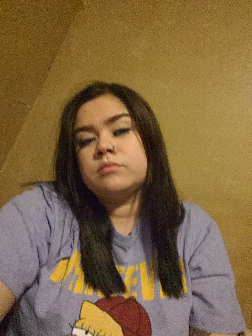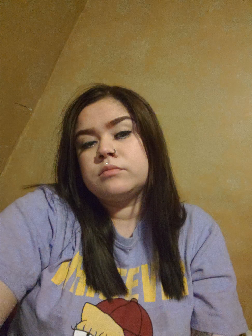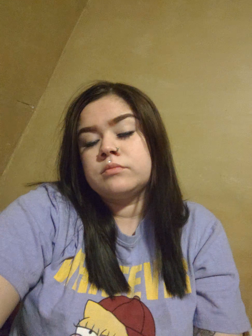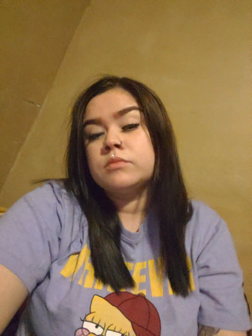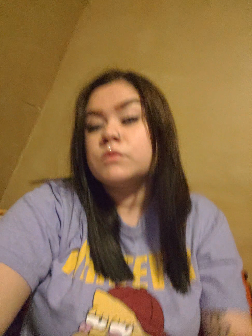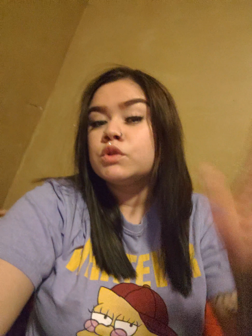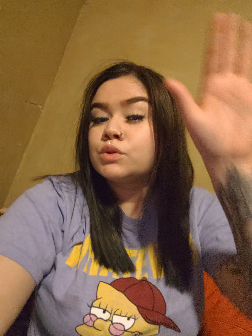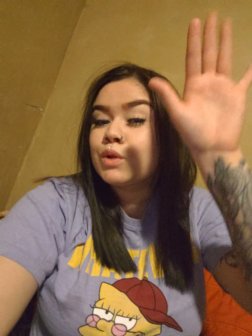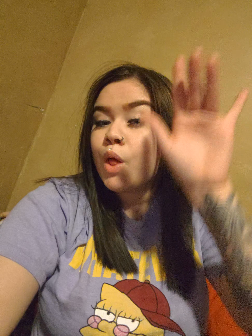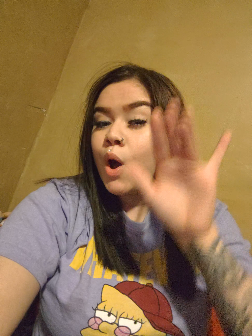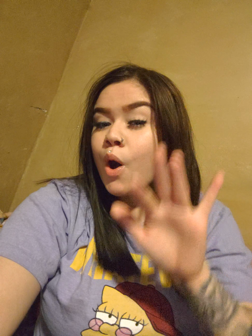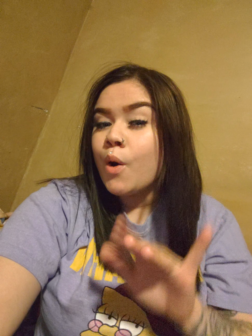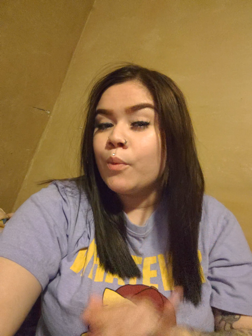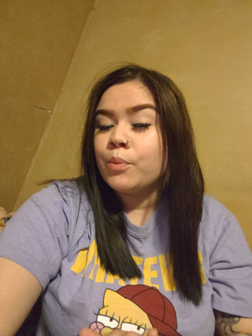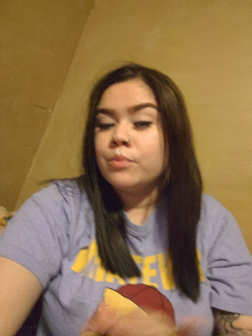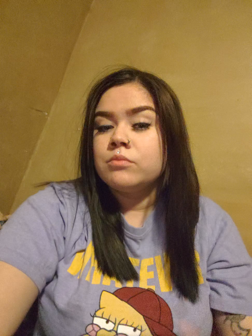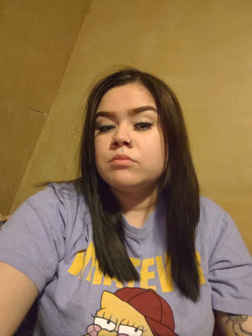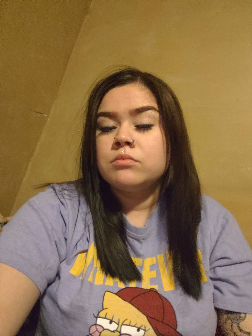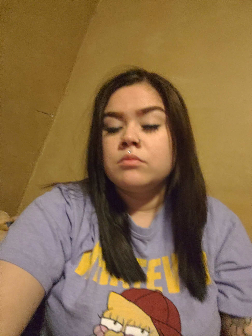snow